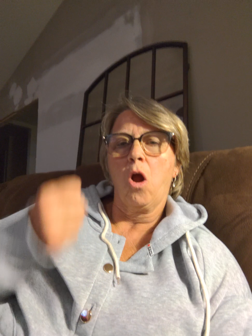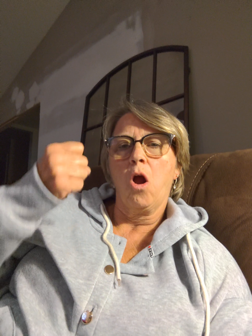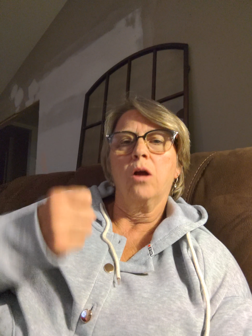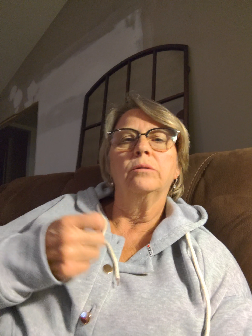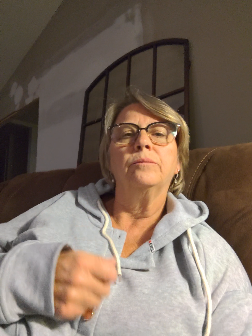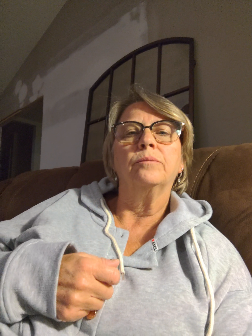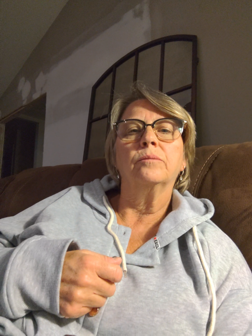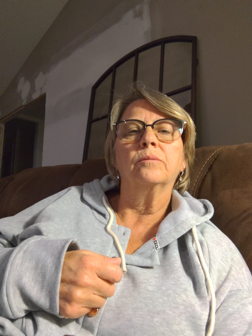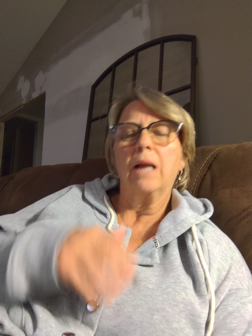car